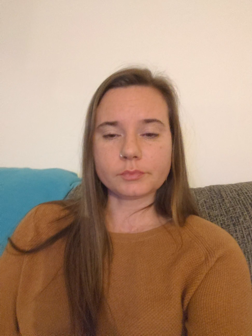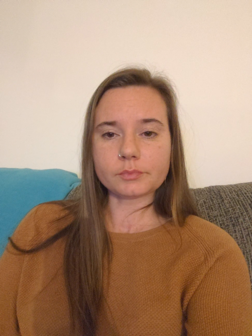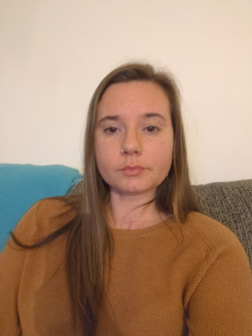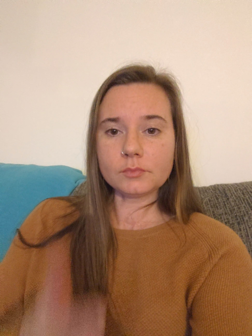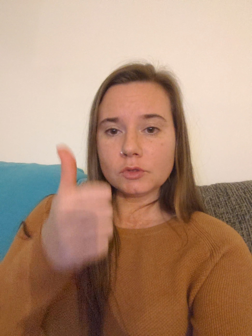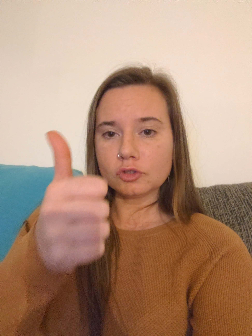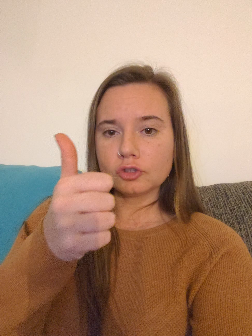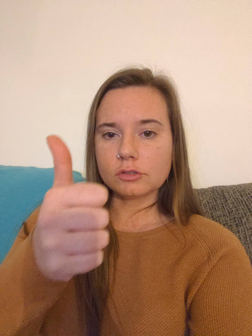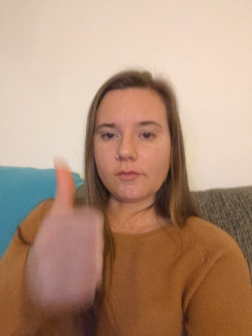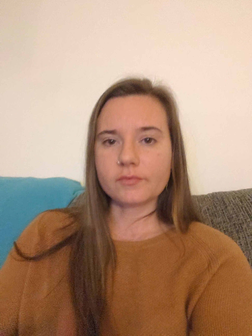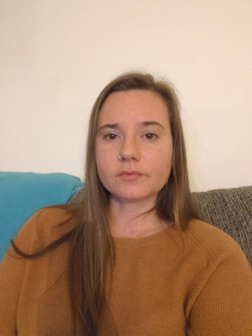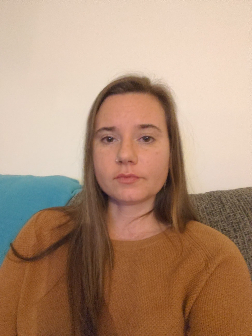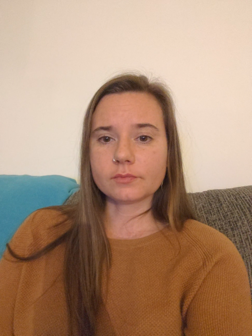yourself